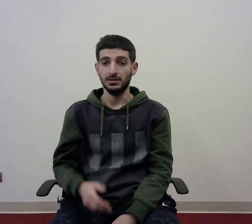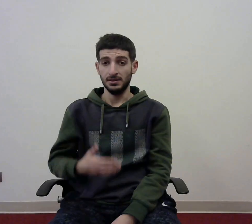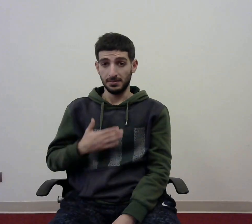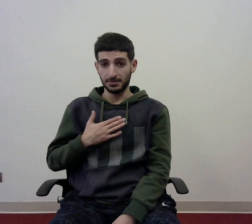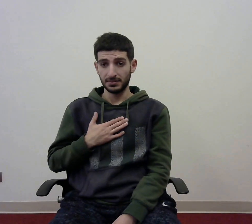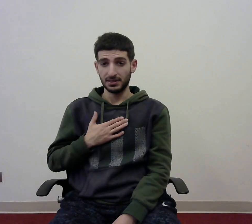mən